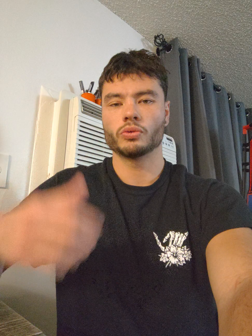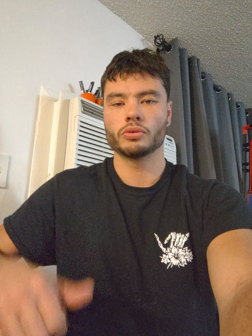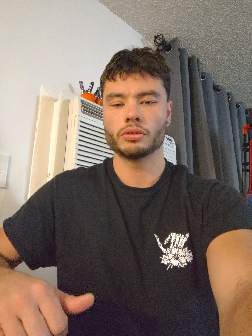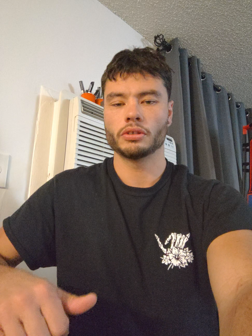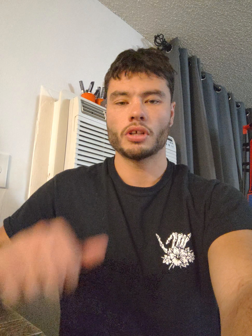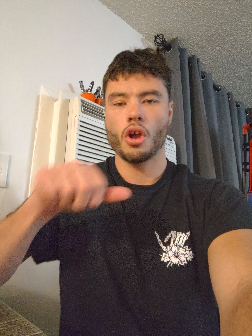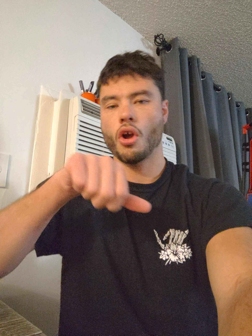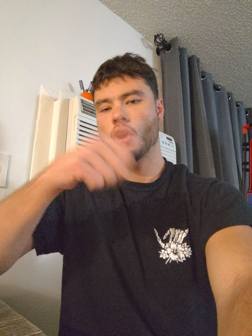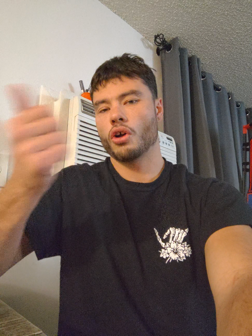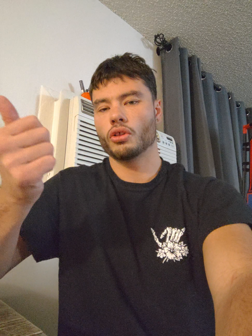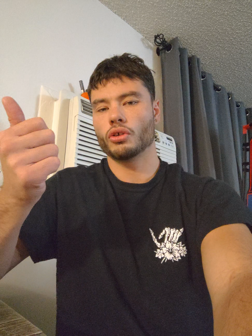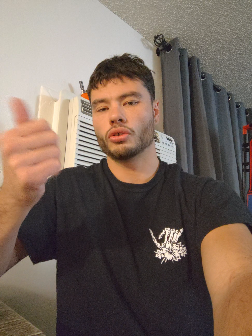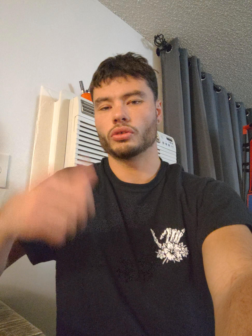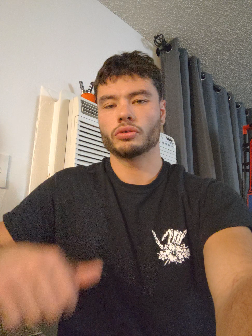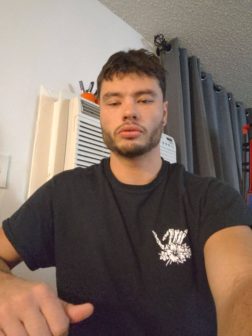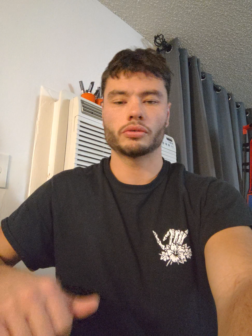another